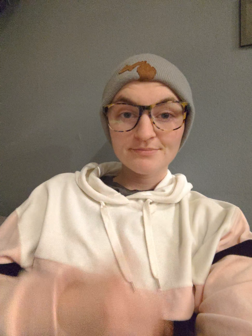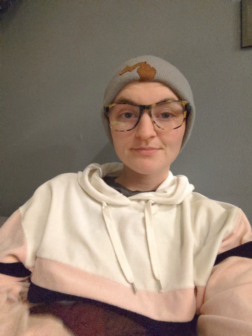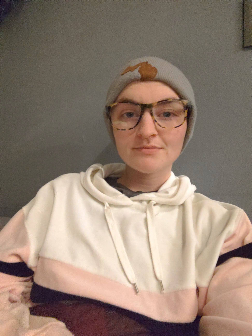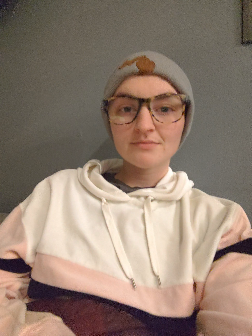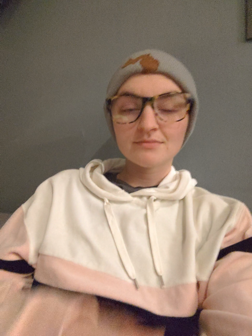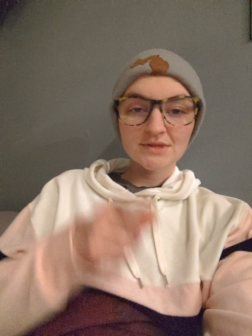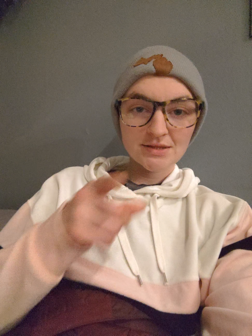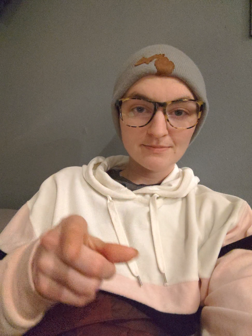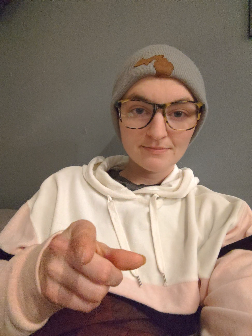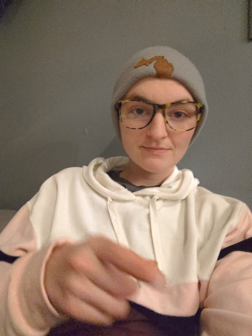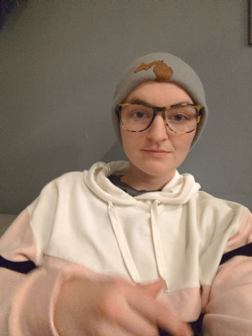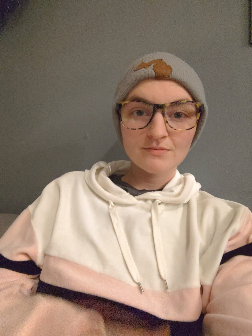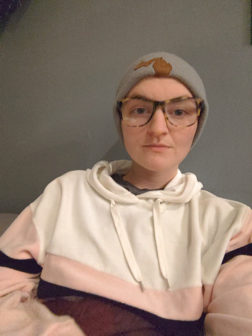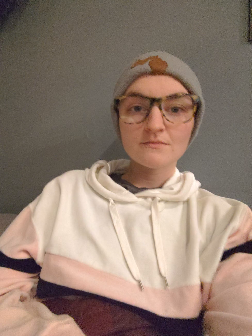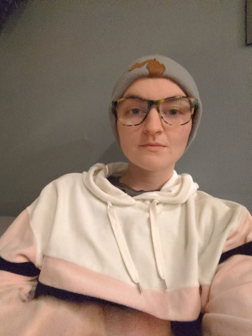there